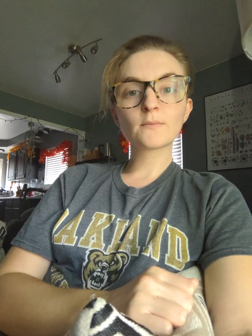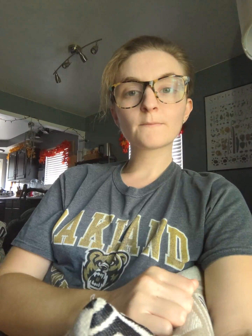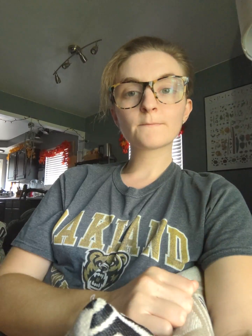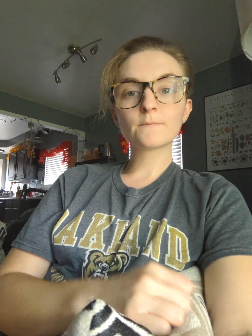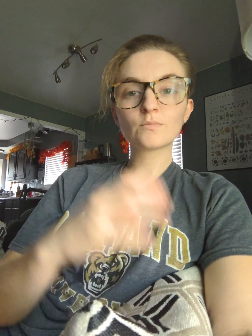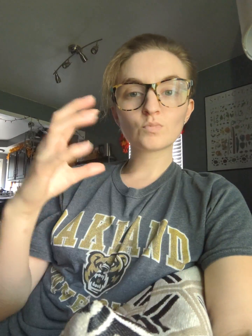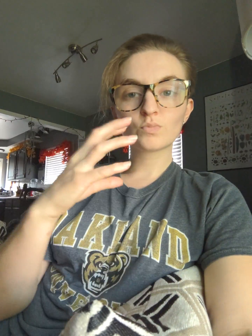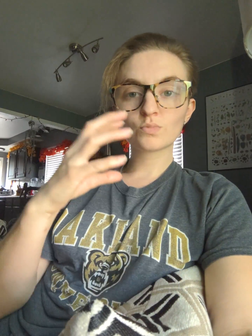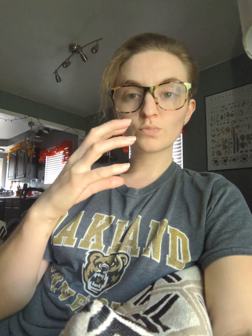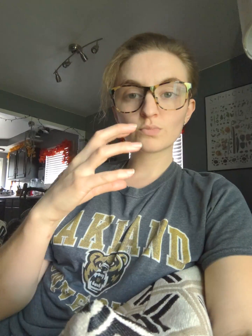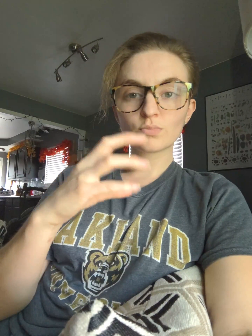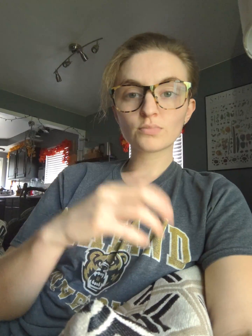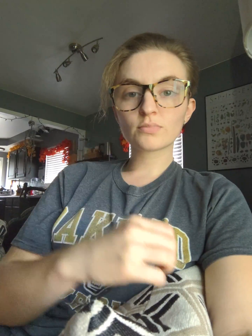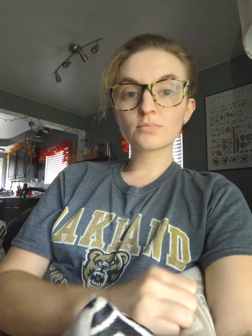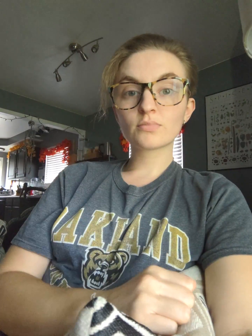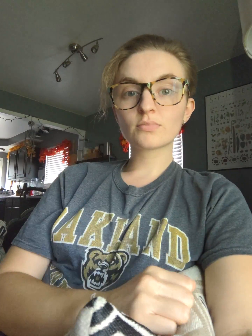ball